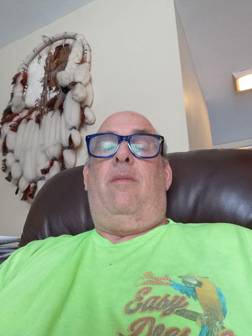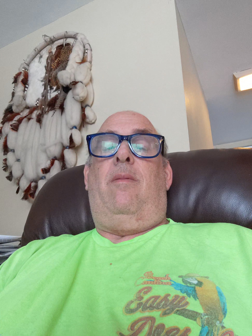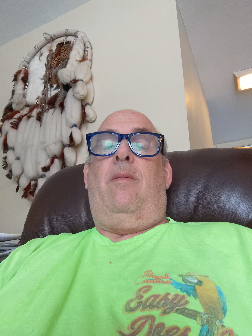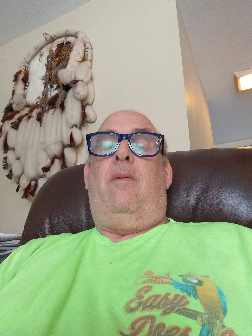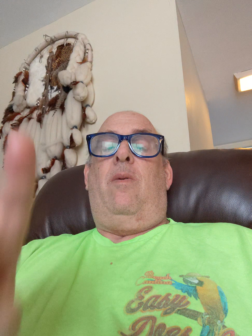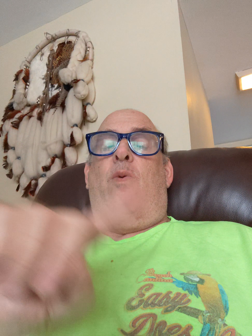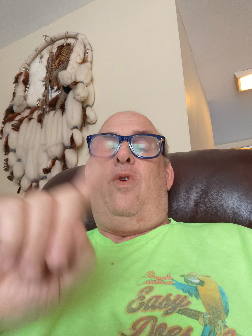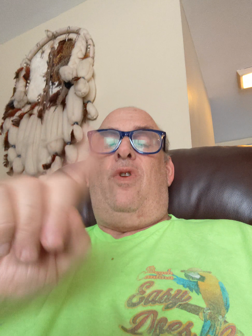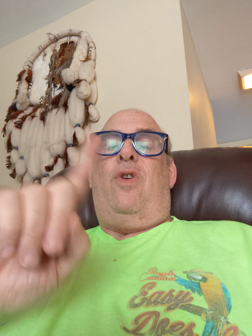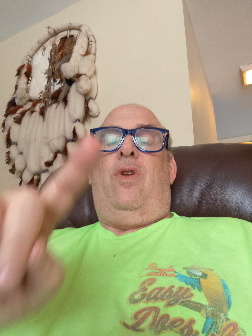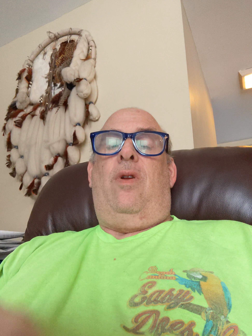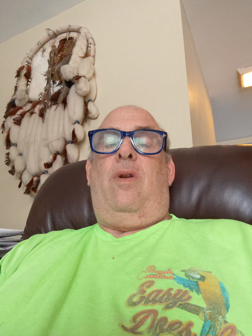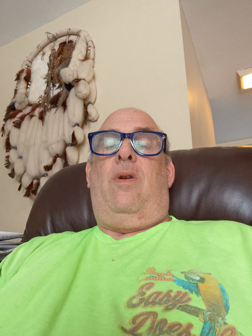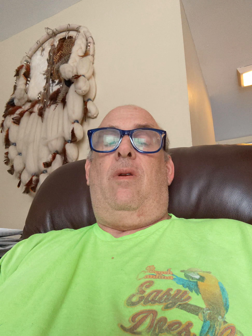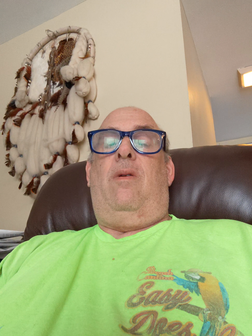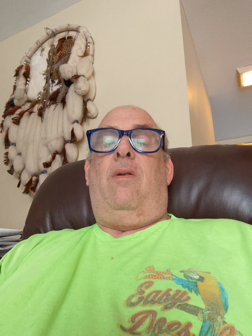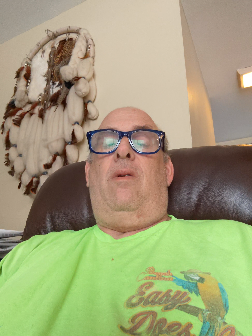where